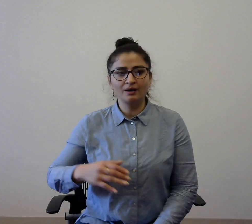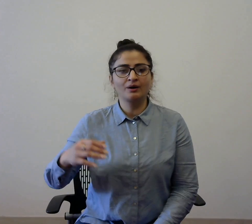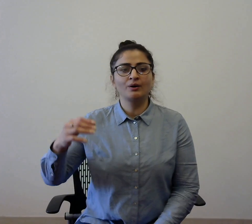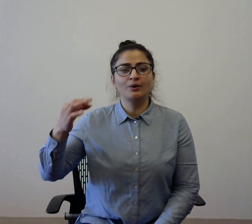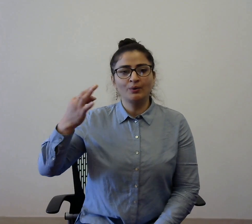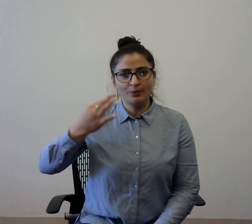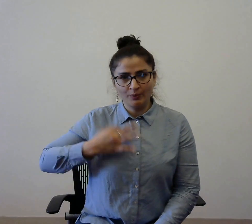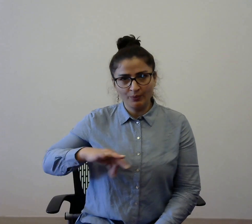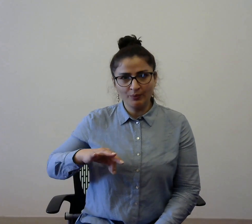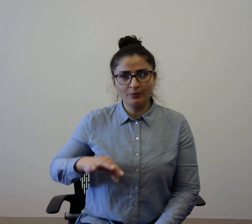oğul